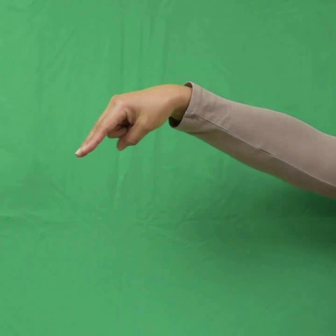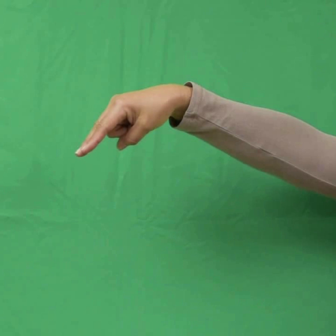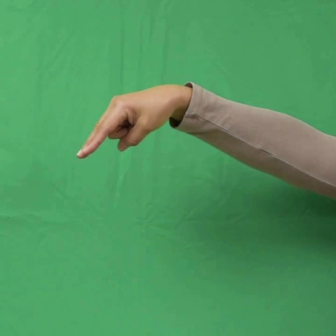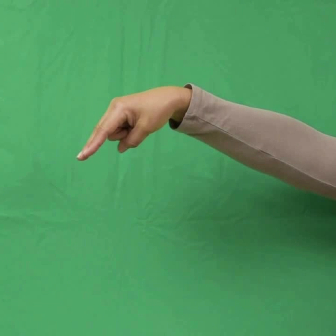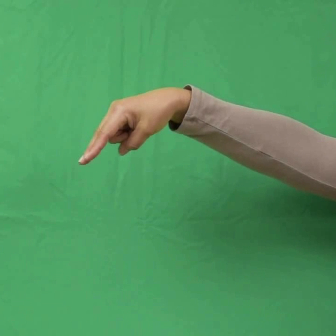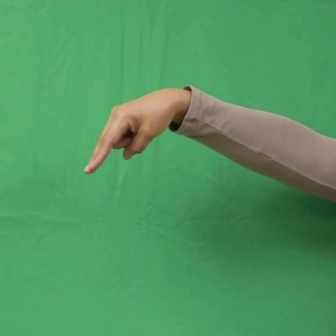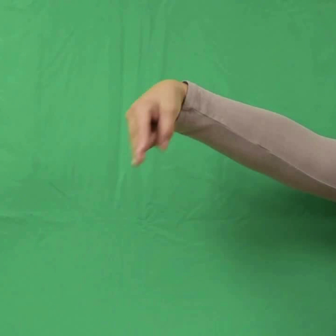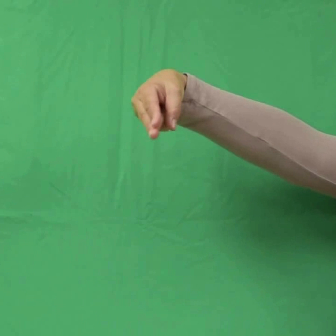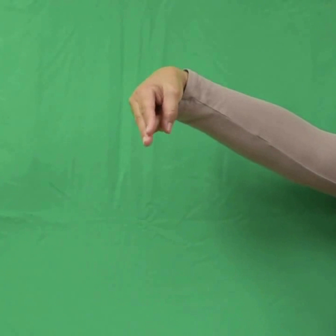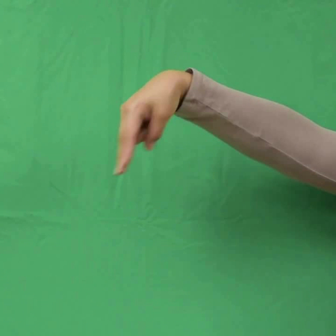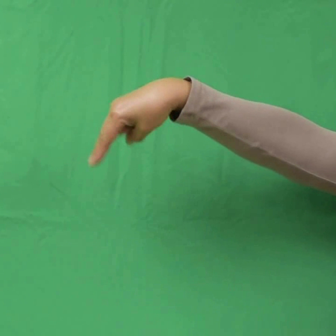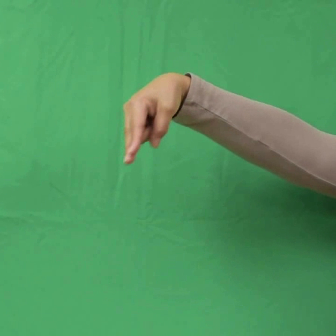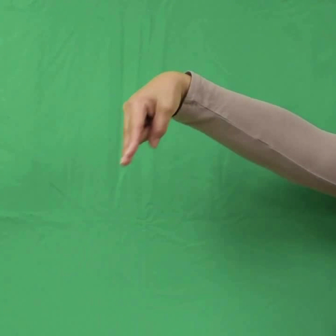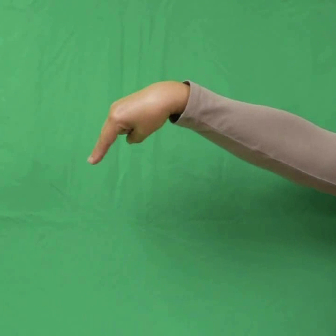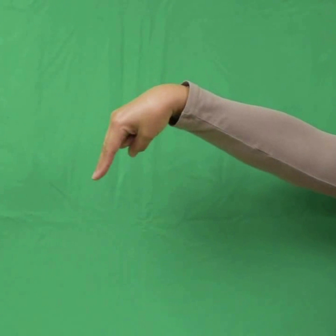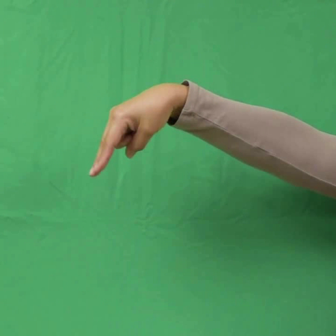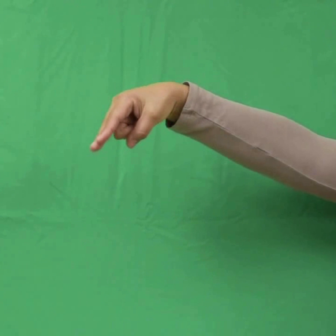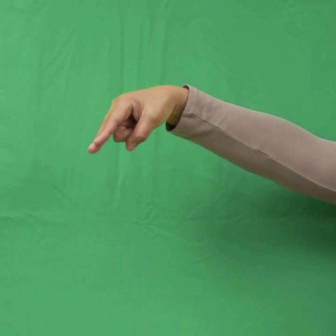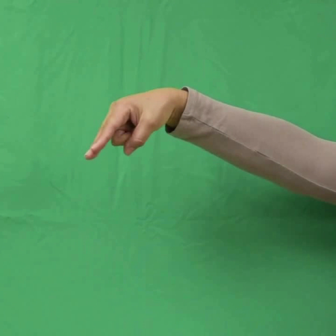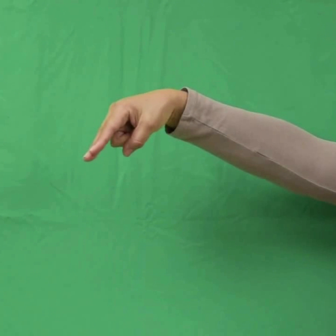Ñ